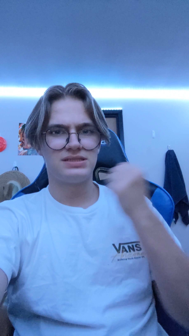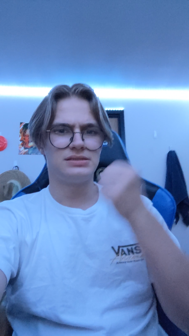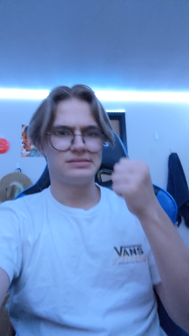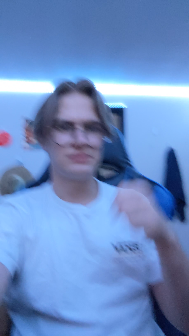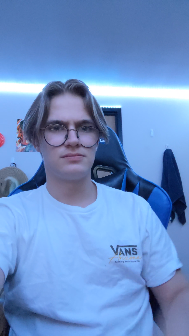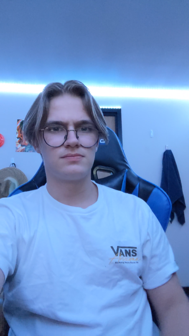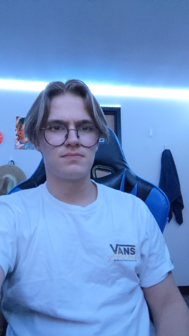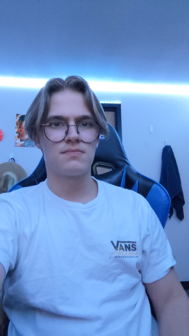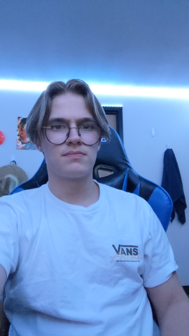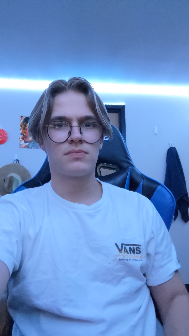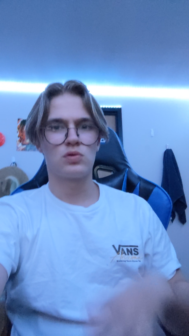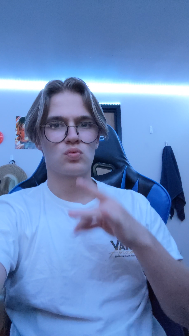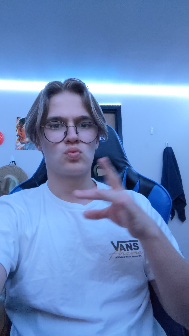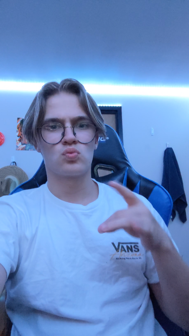choose